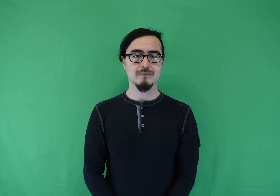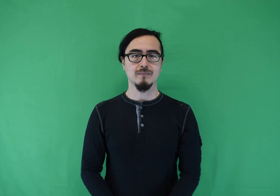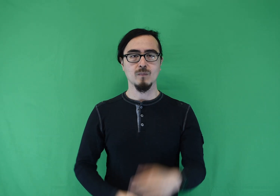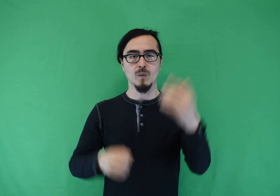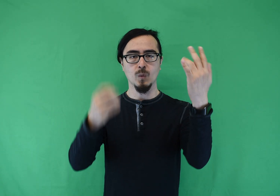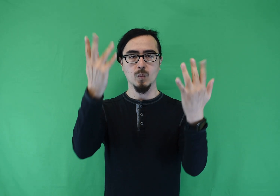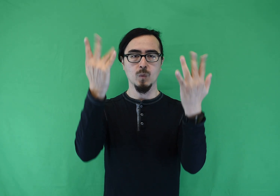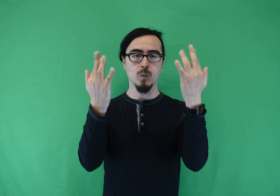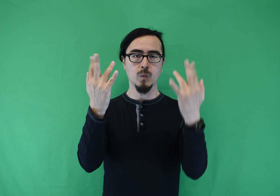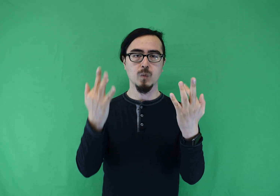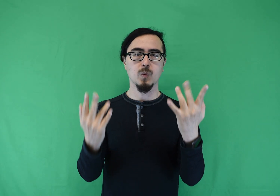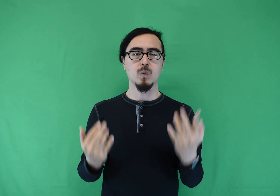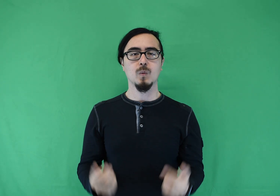fuego